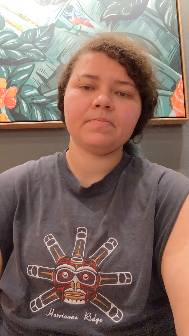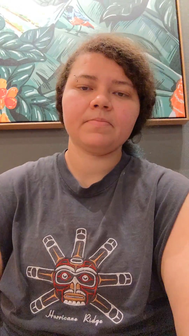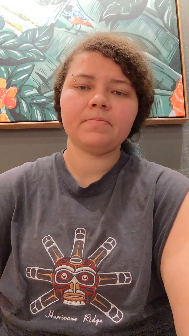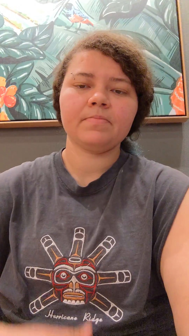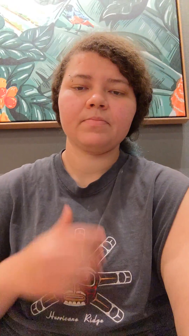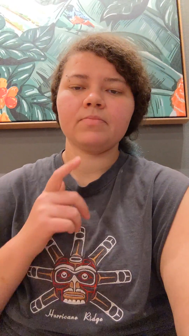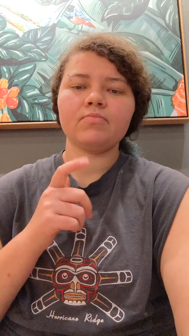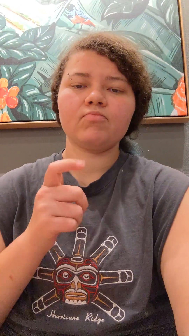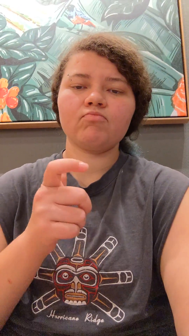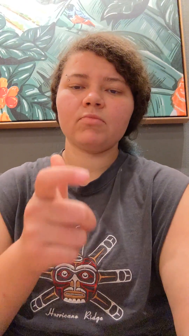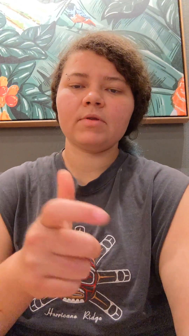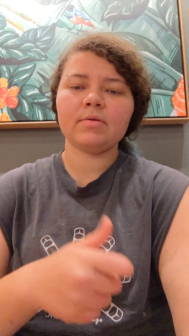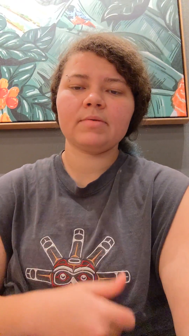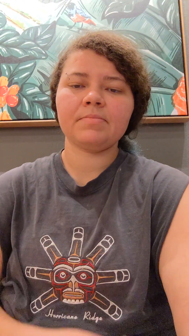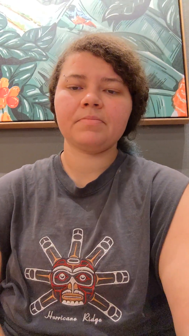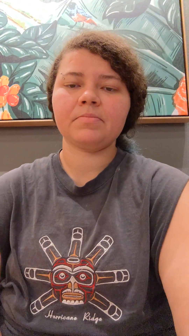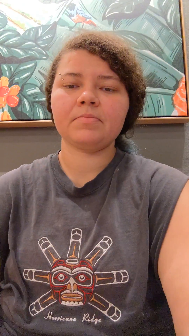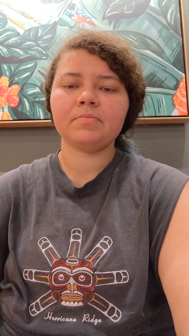run